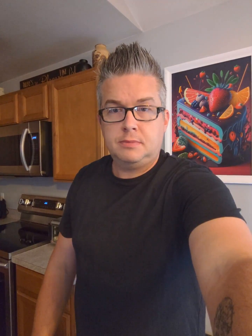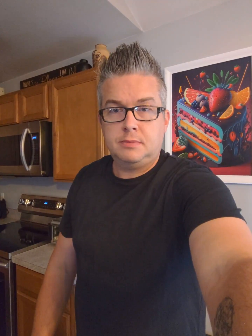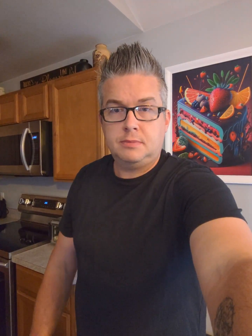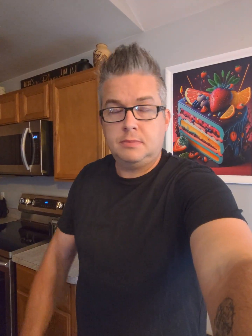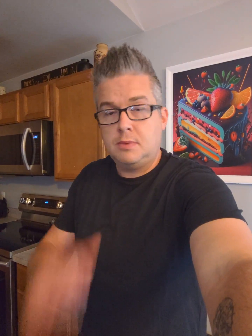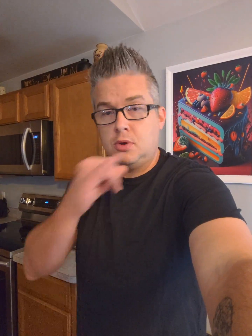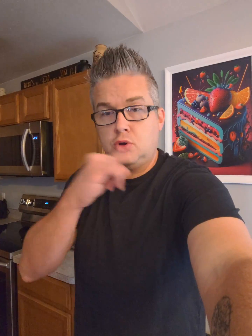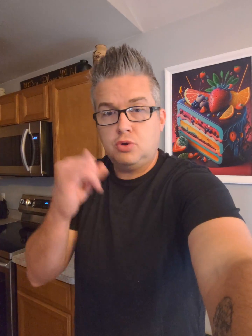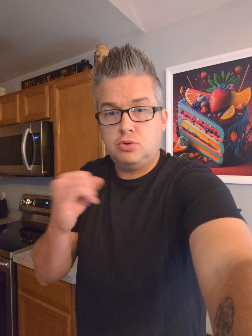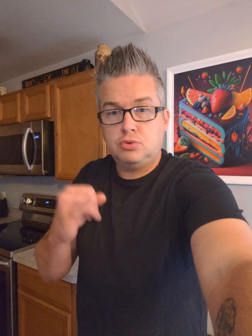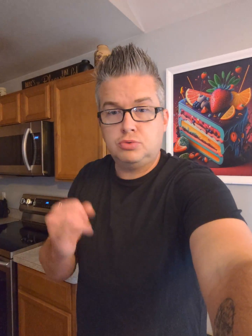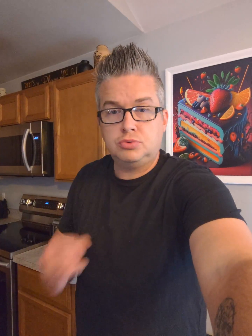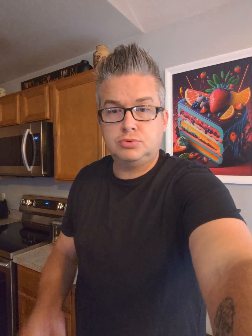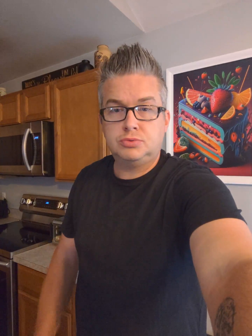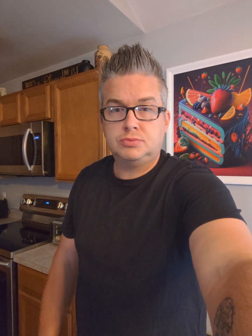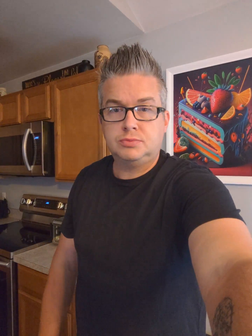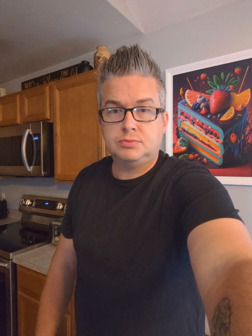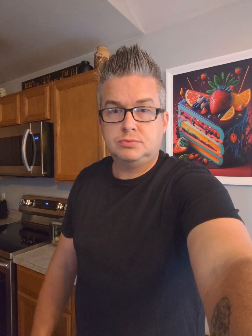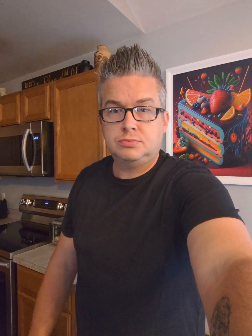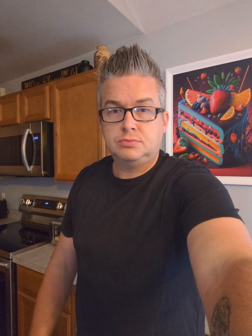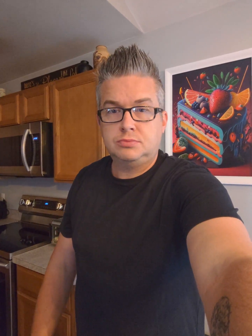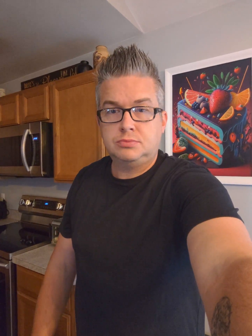draw